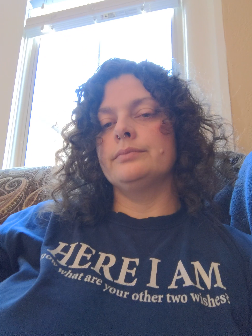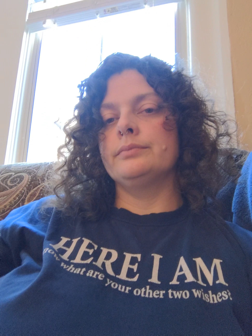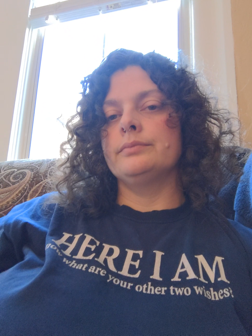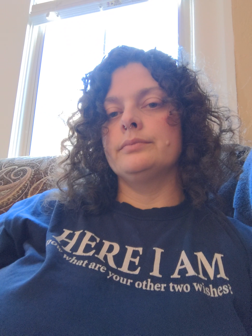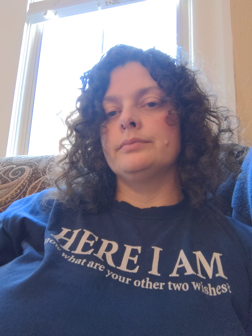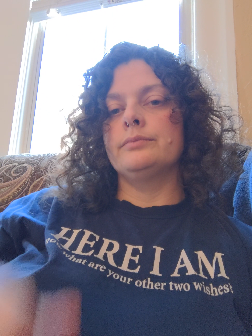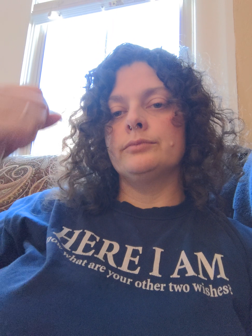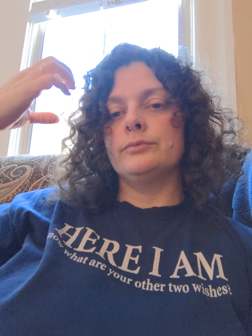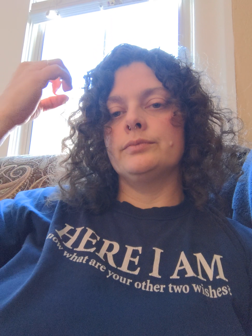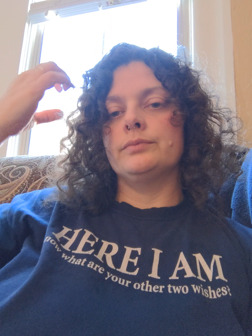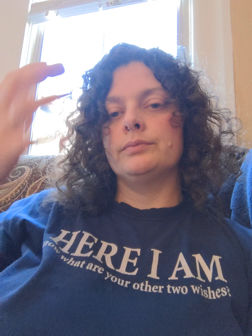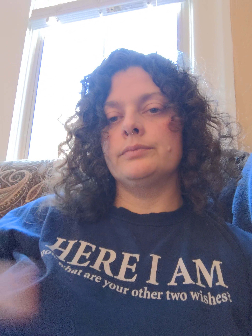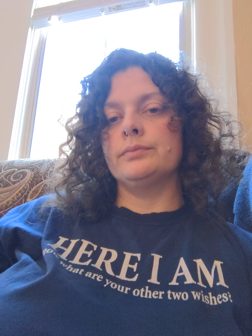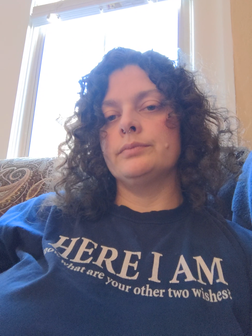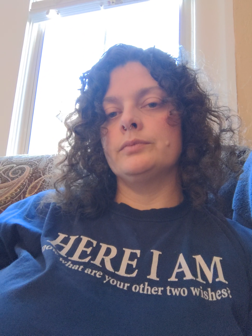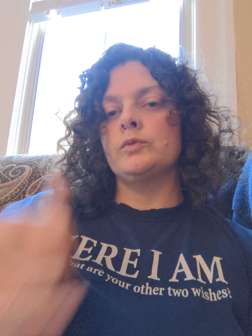shower